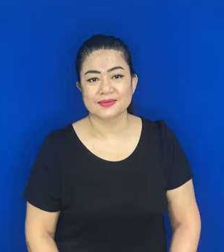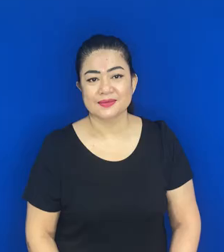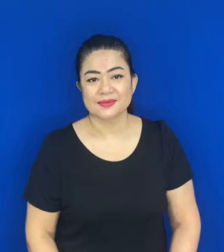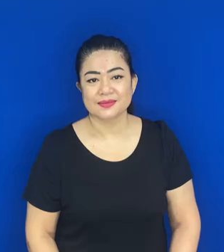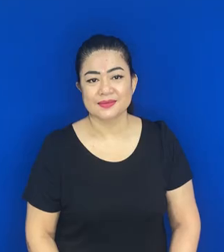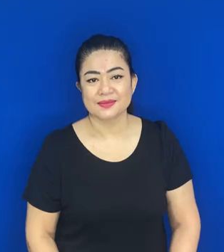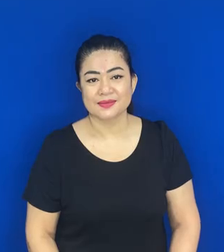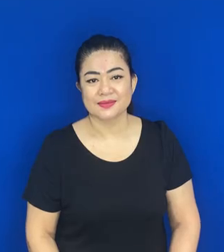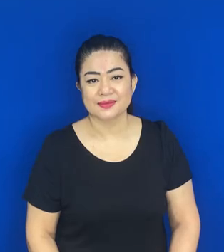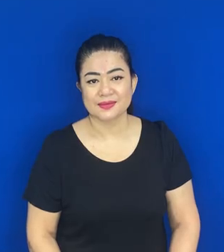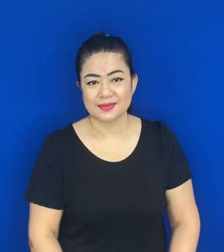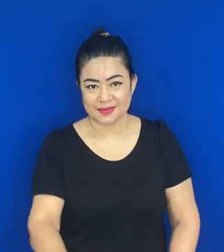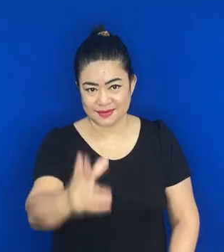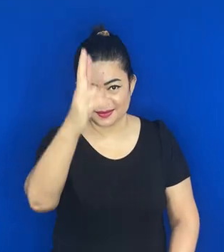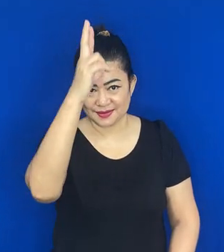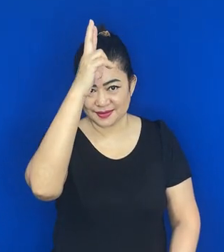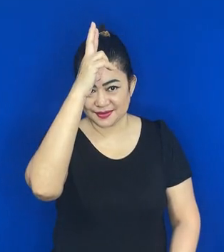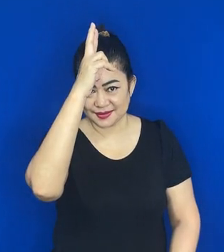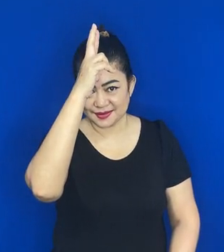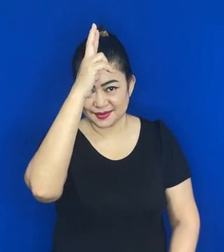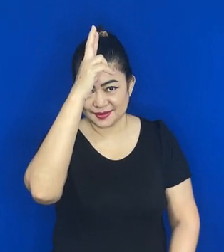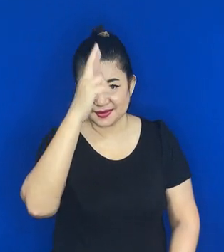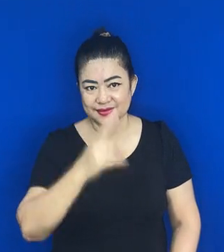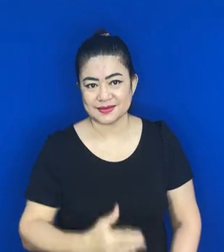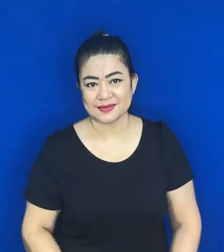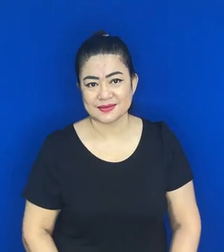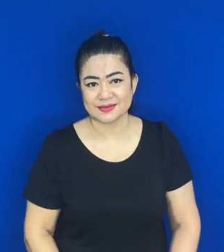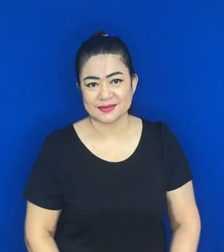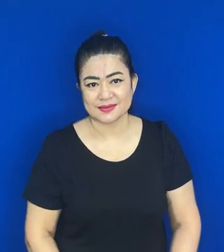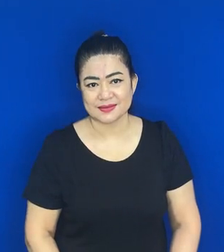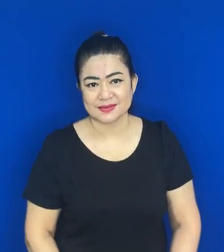chicken